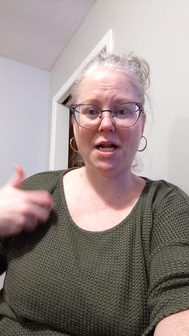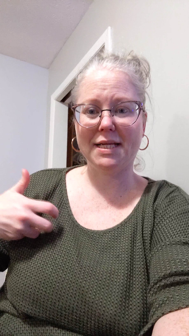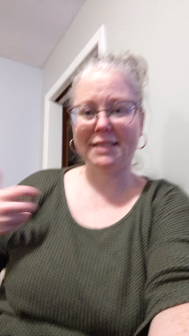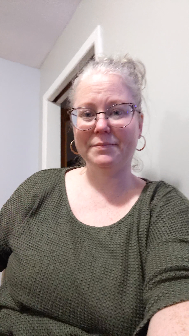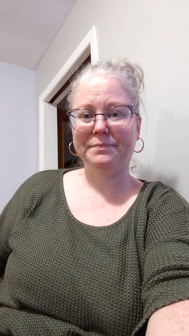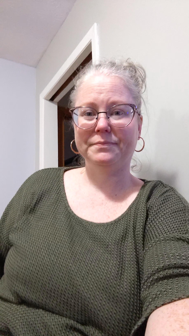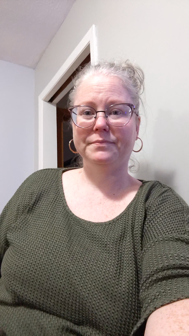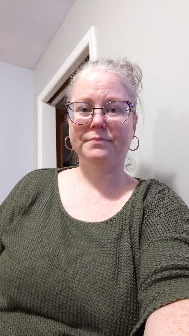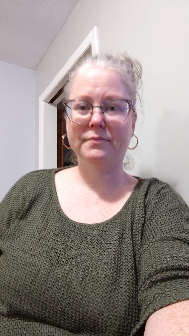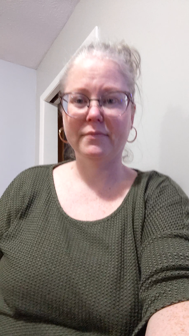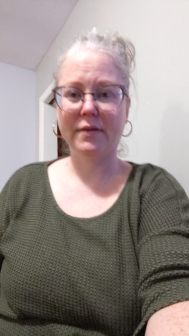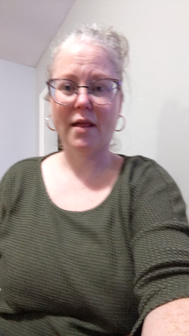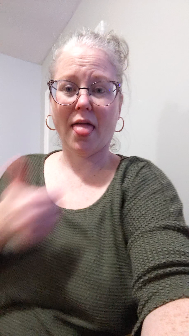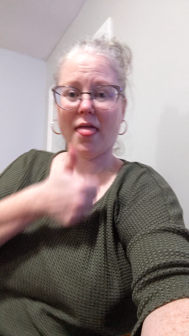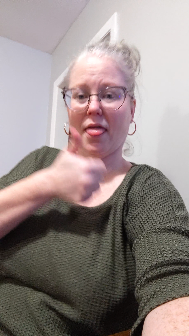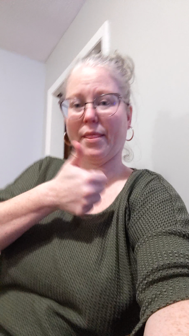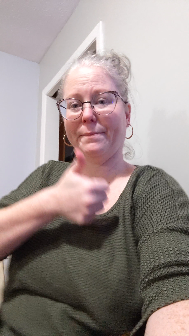help